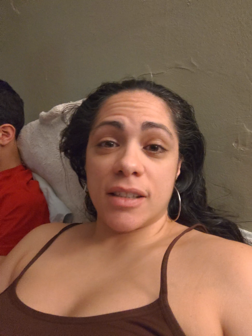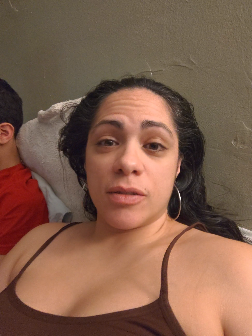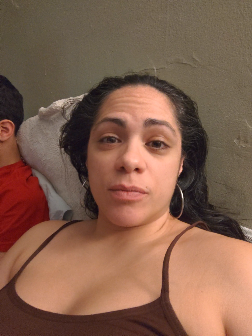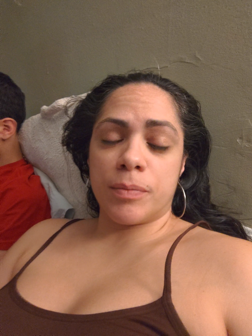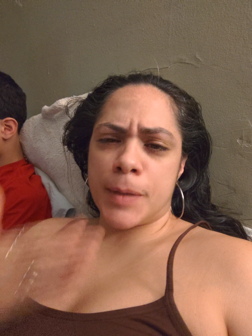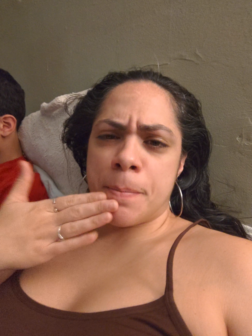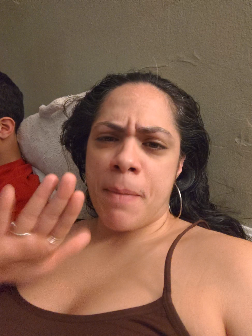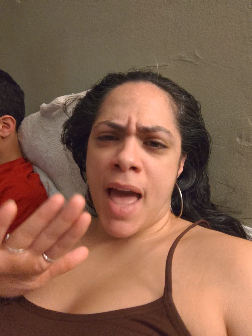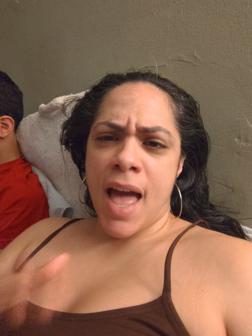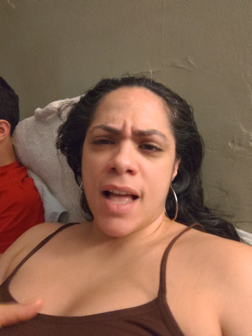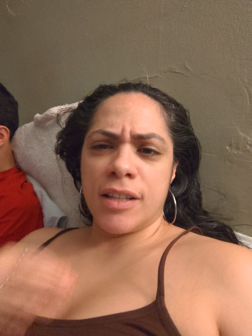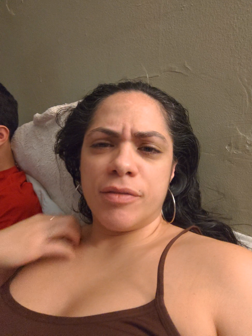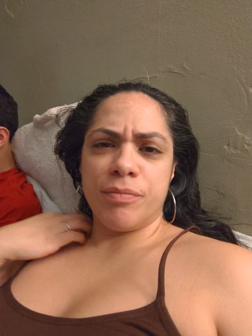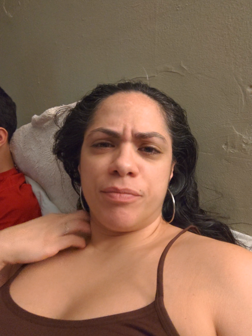bad